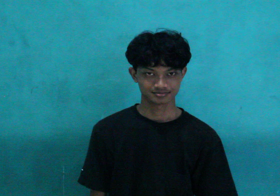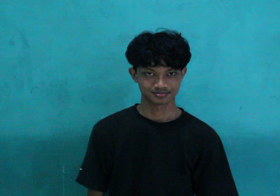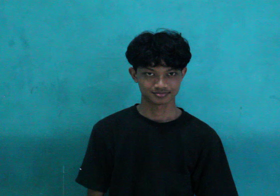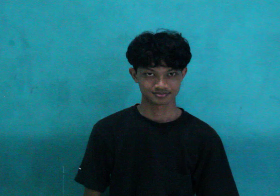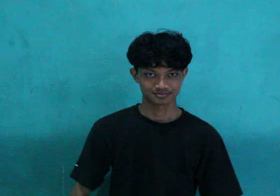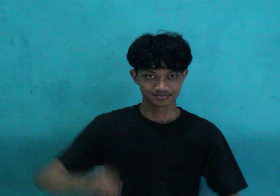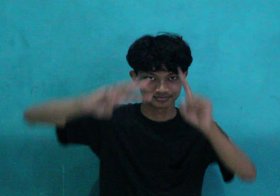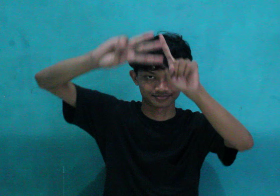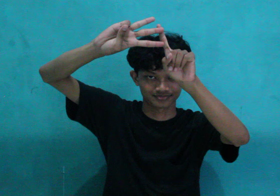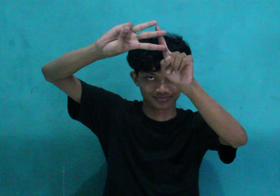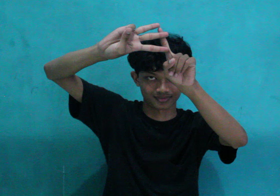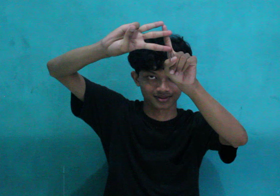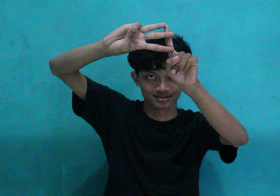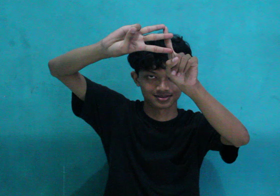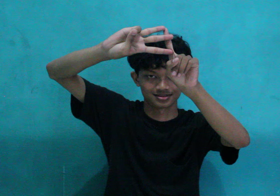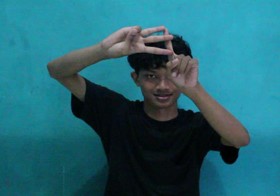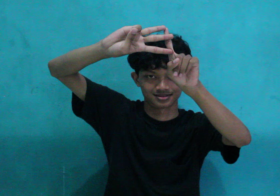B